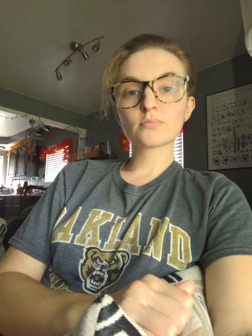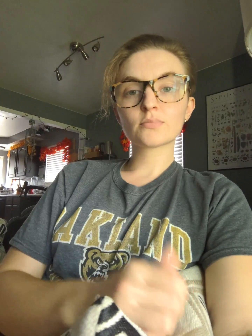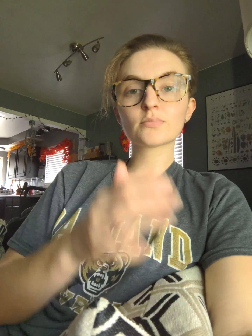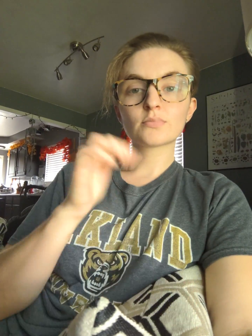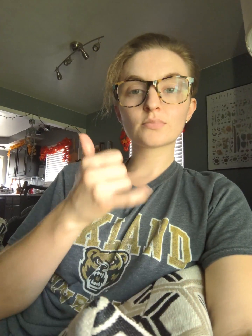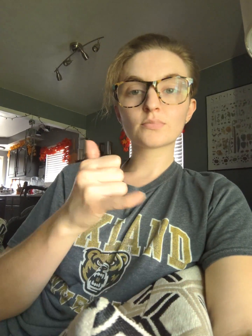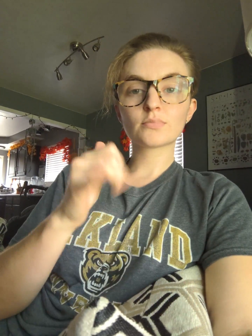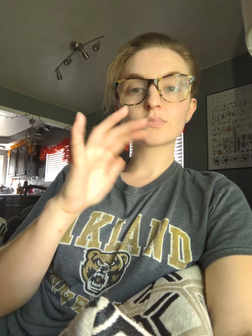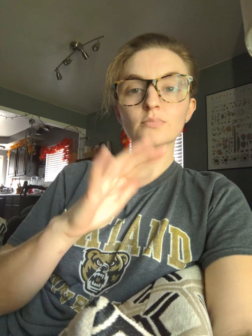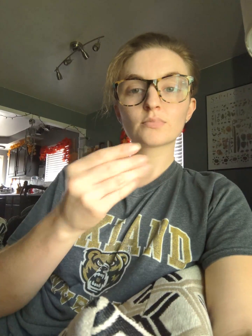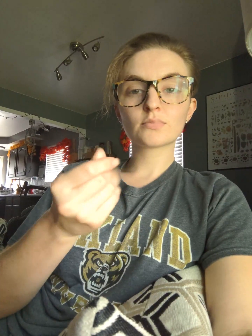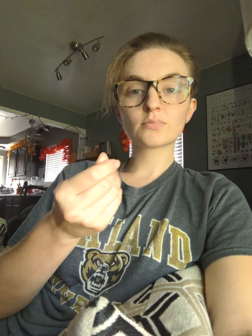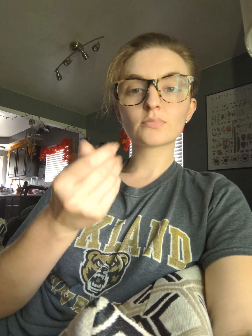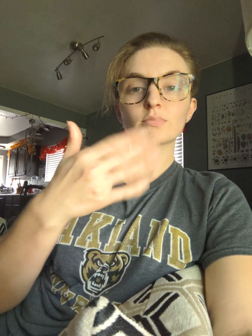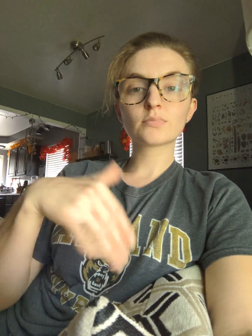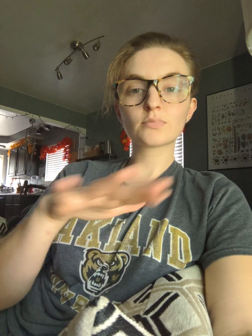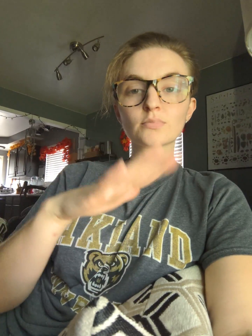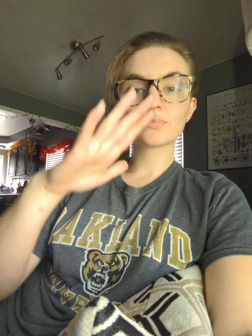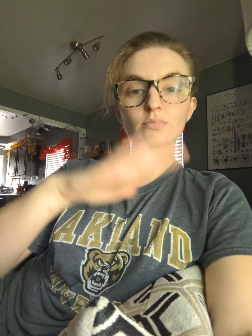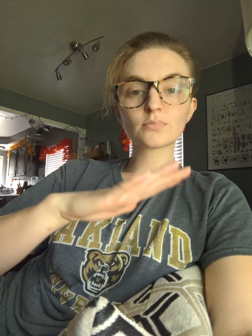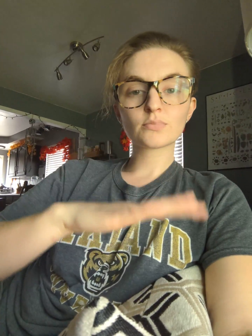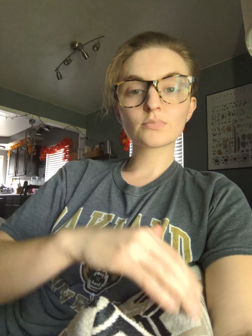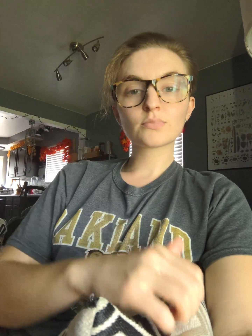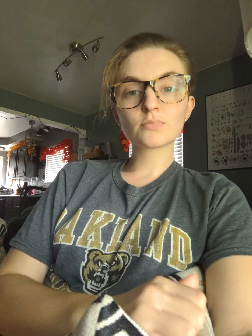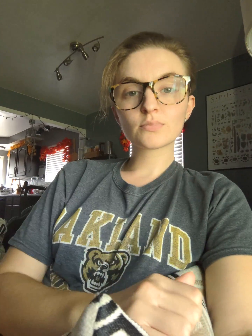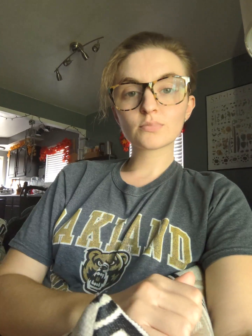playground